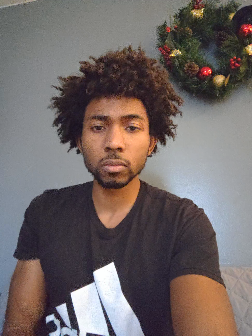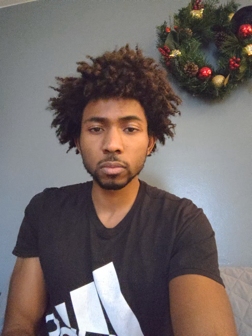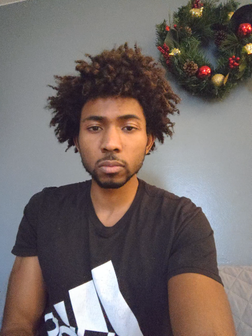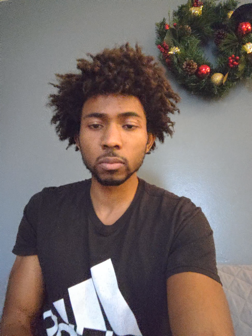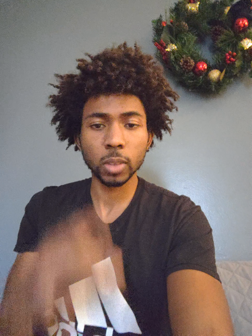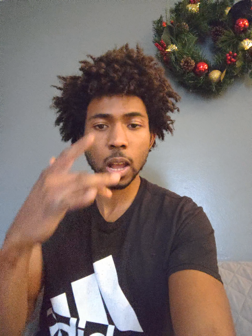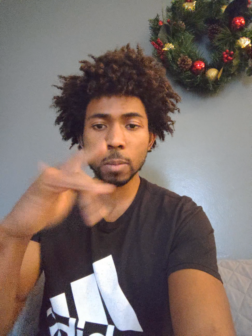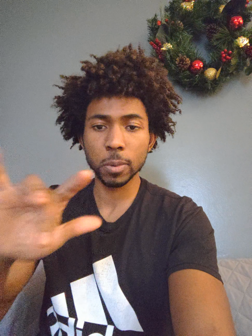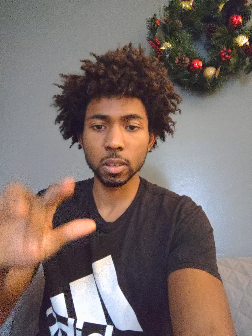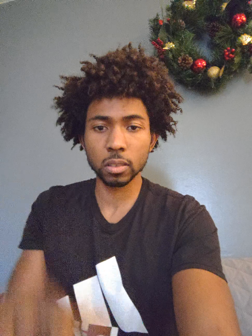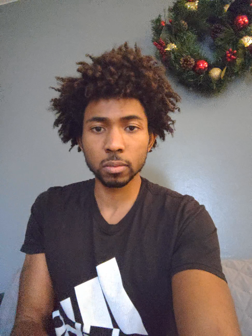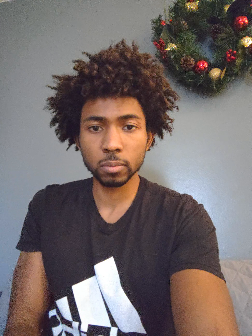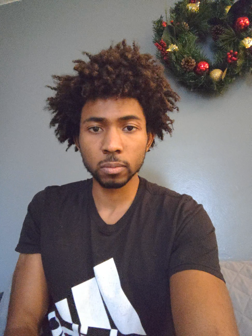empty